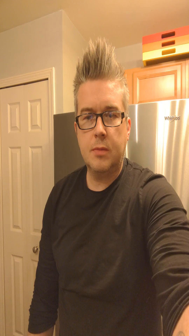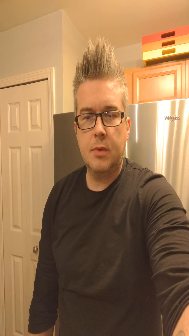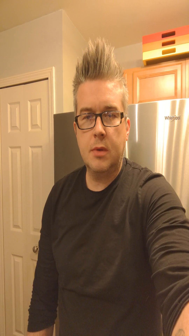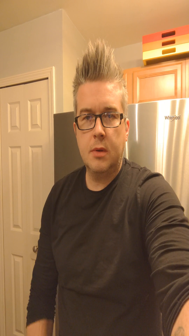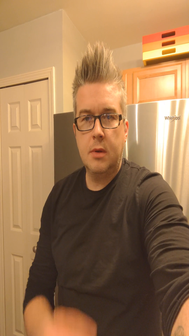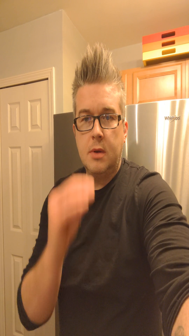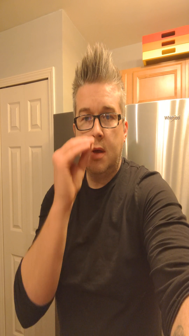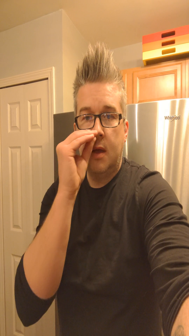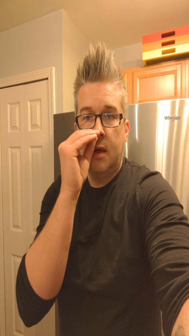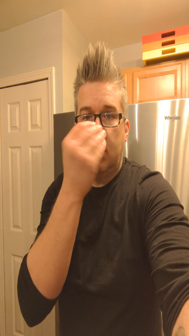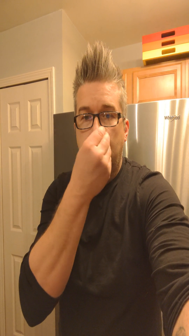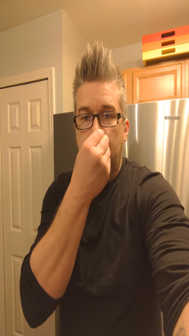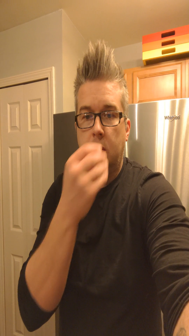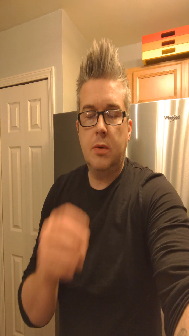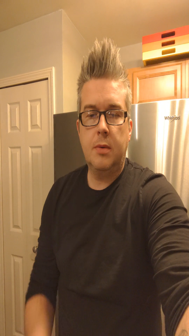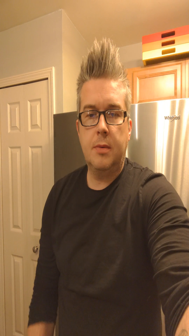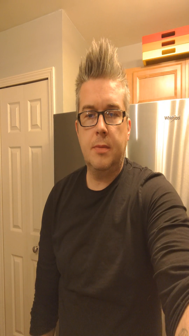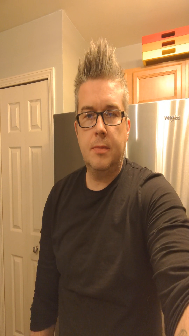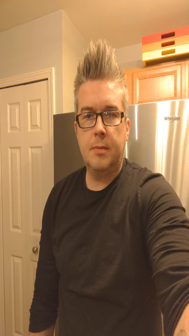flower